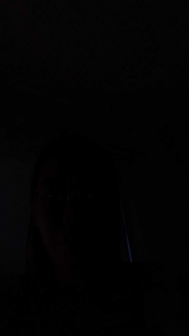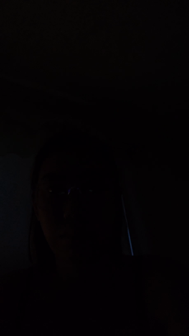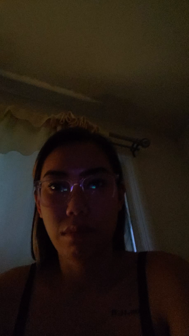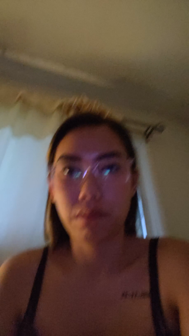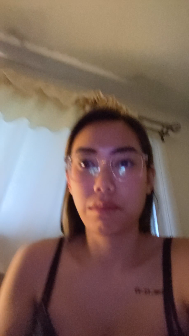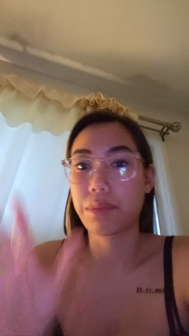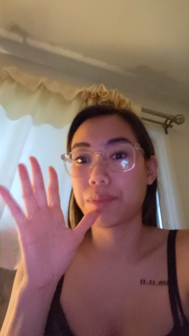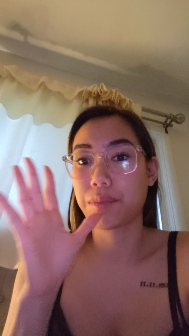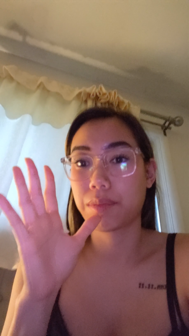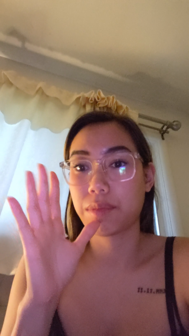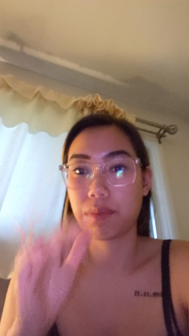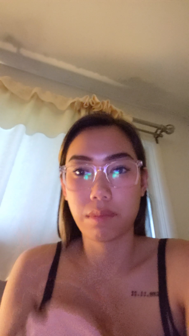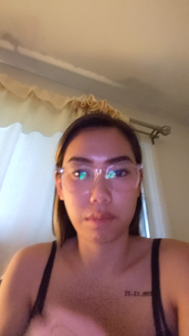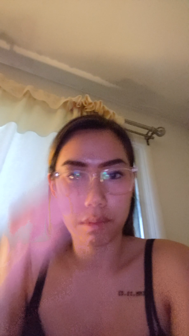mommy